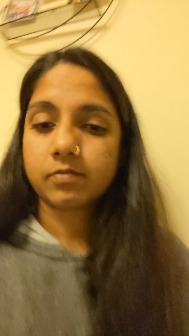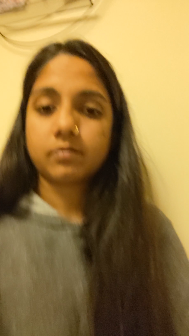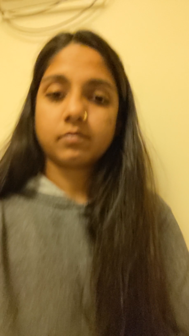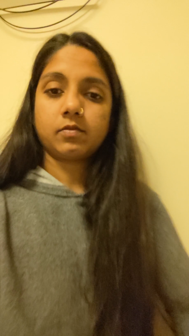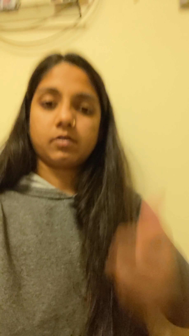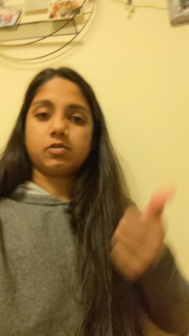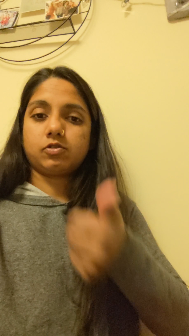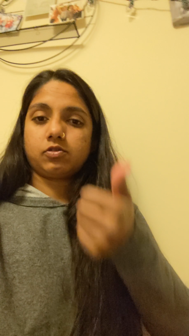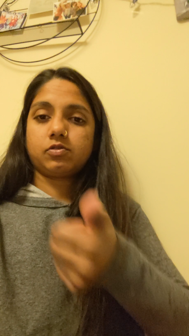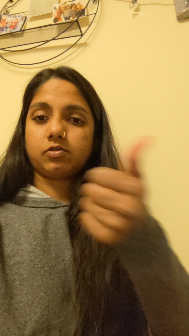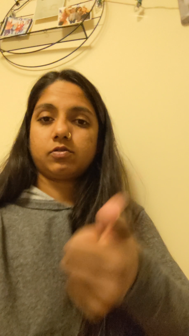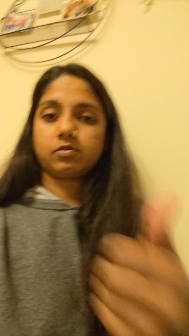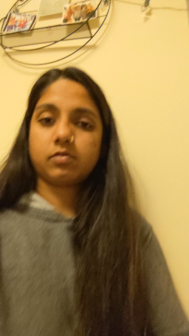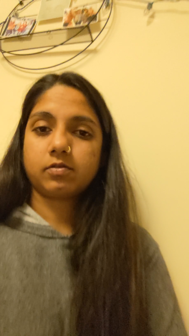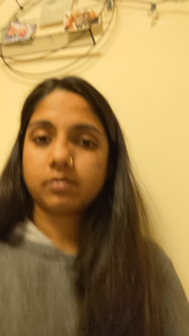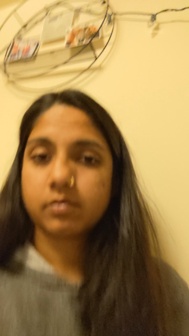chase